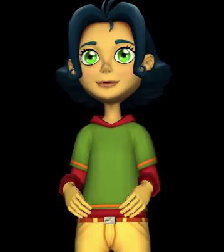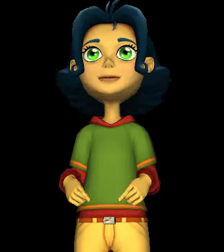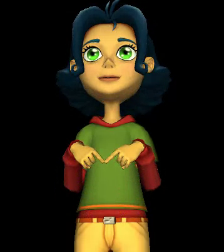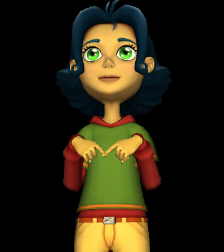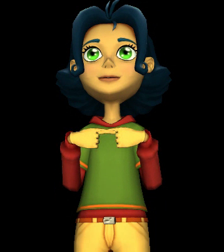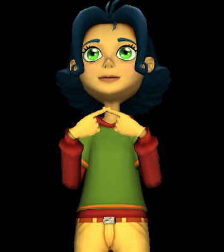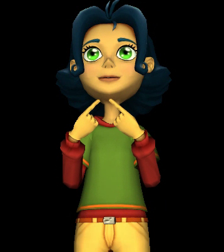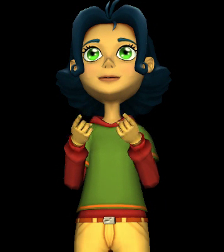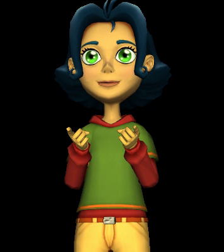يذهب